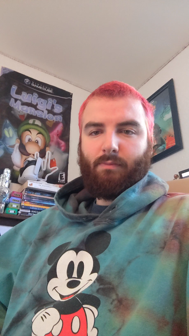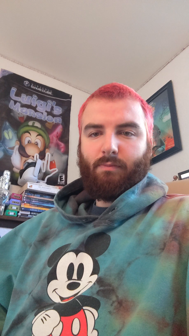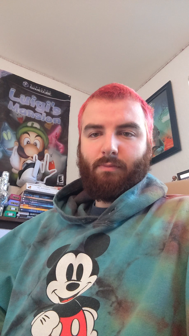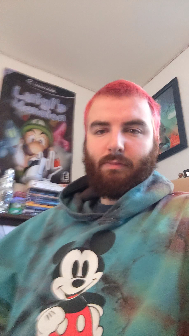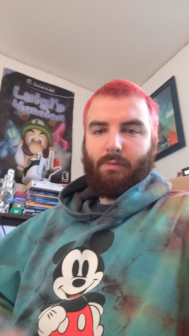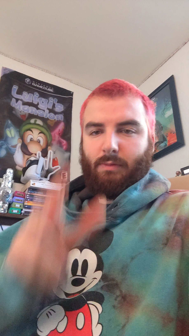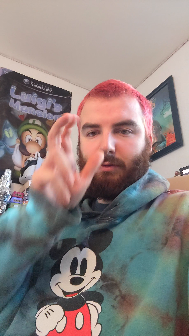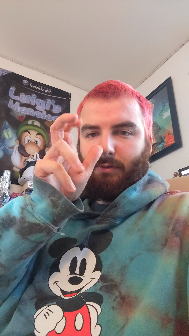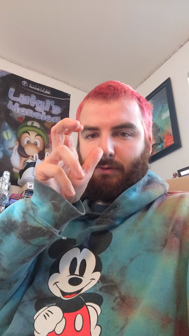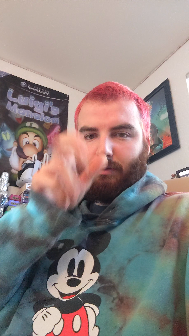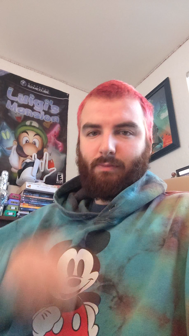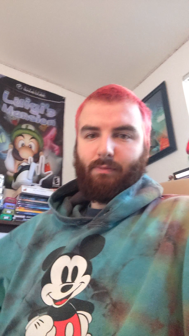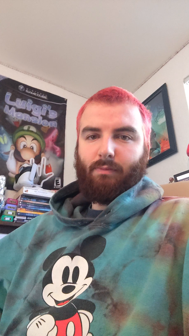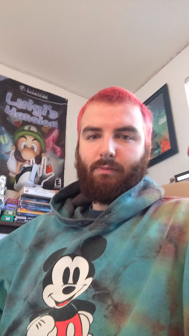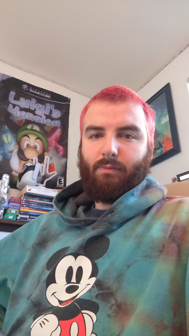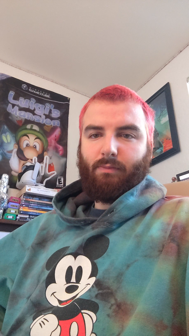ant